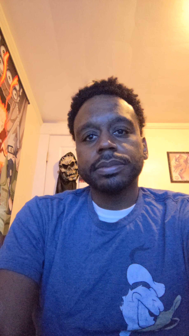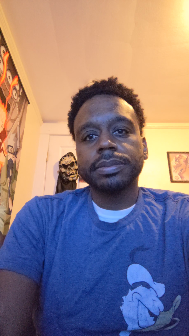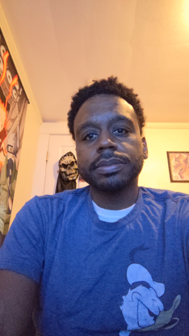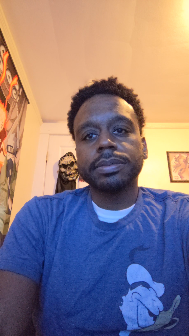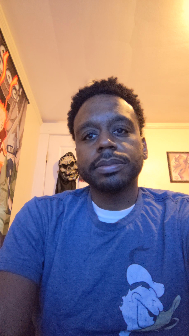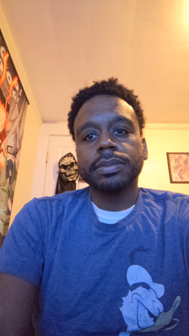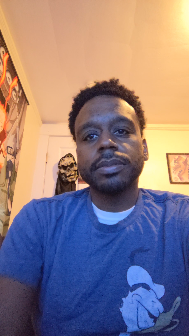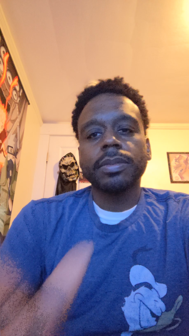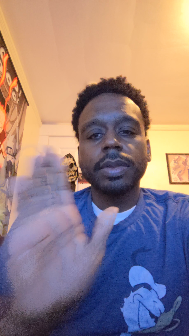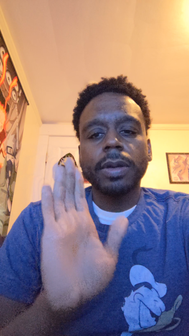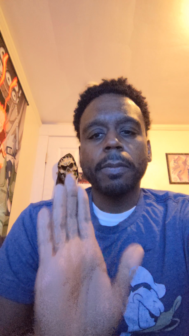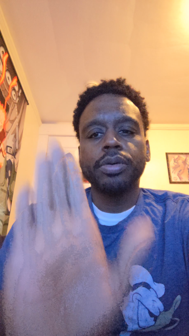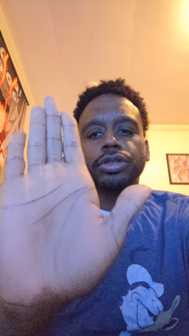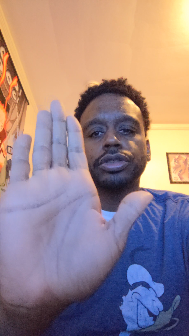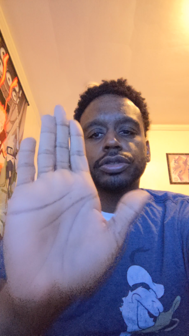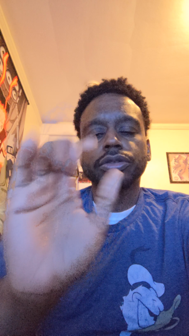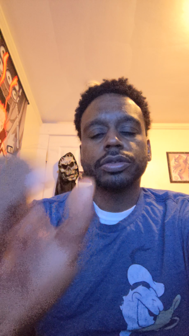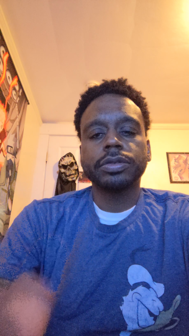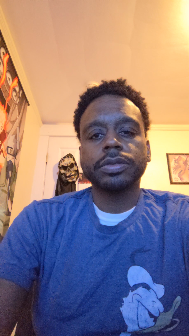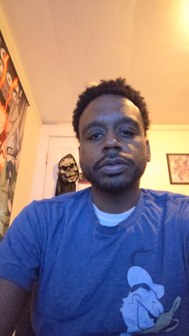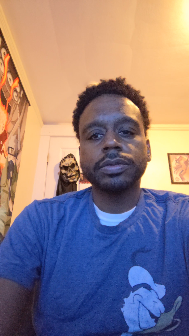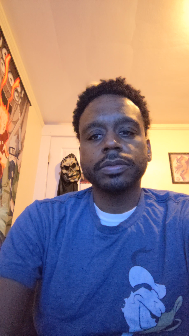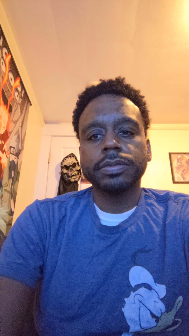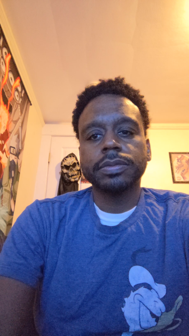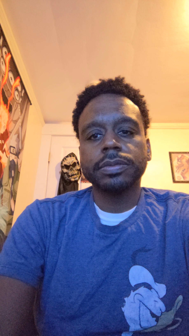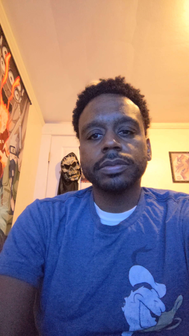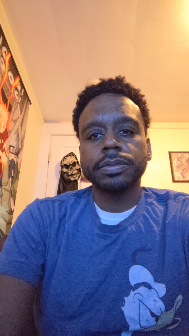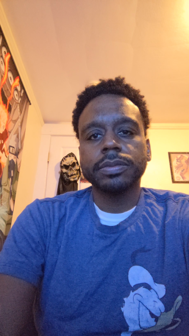push